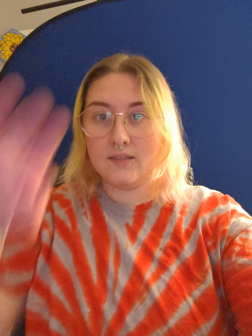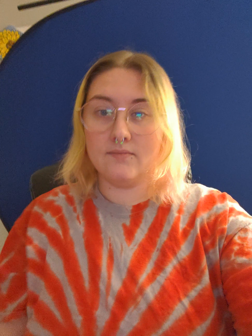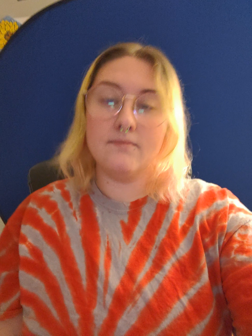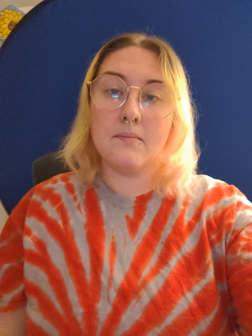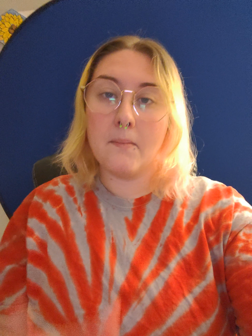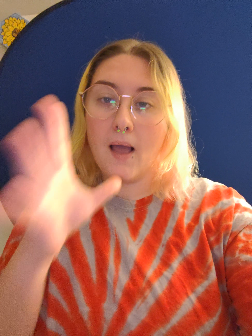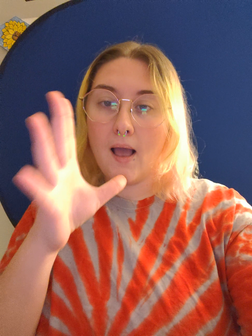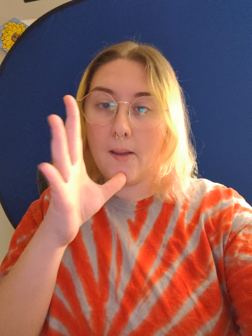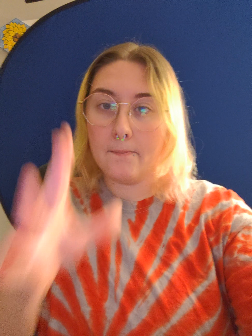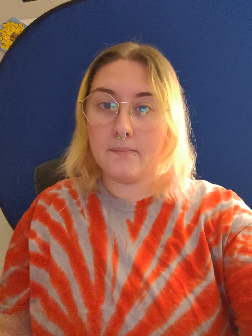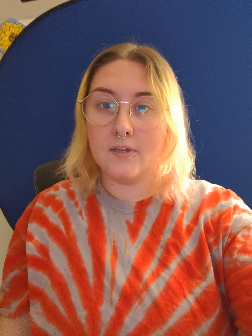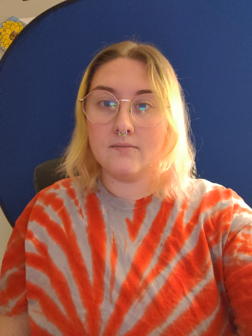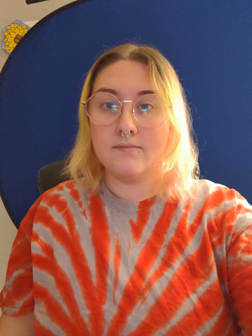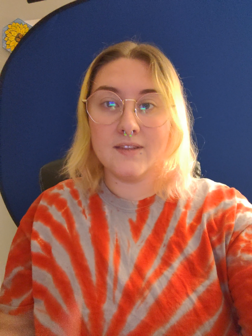mom